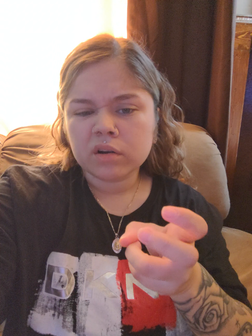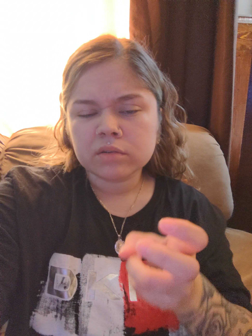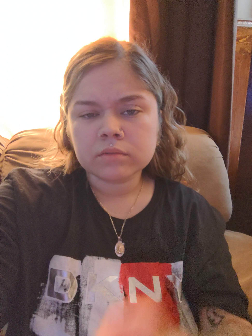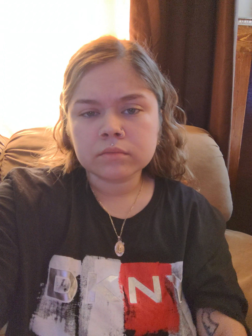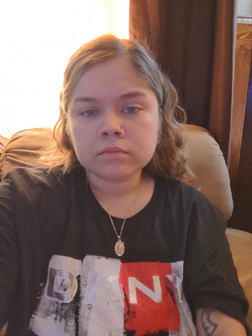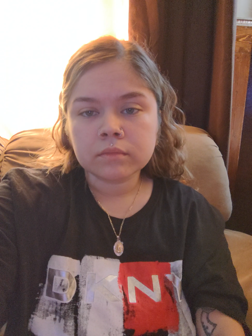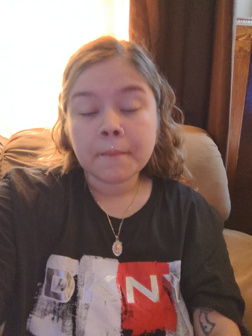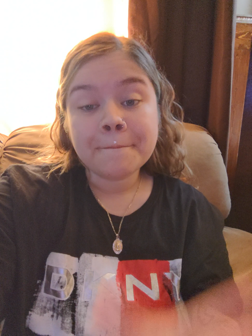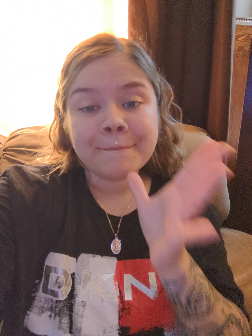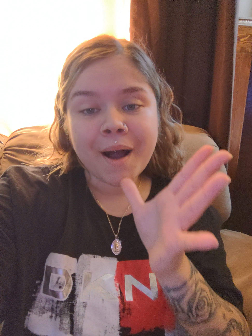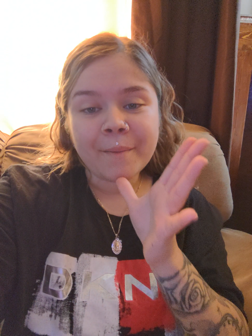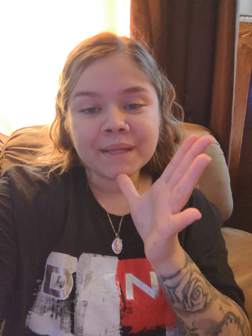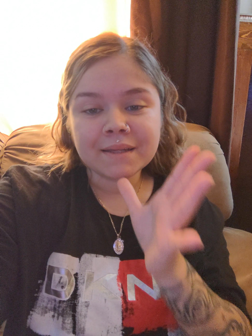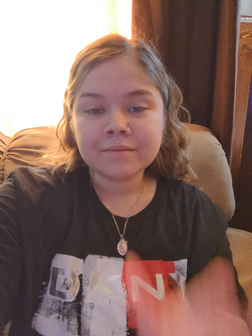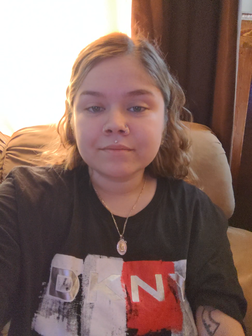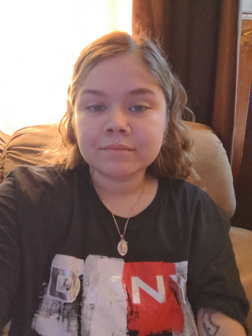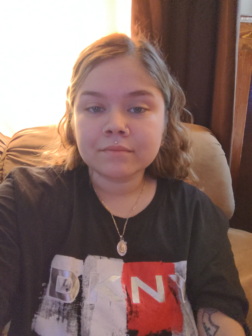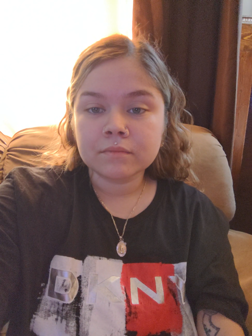mommy